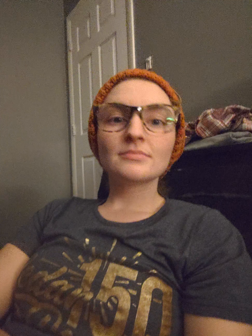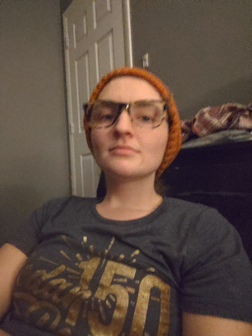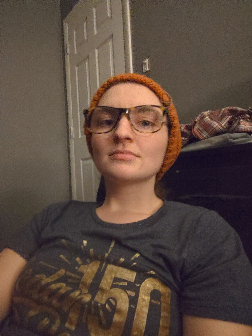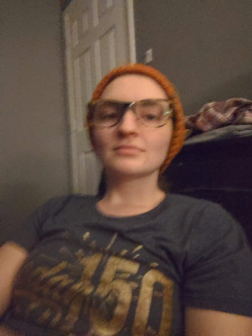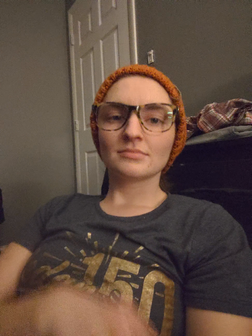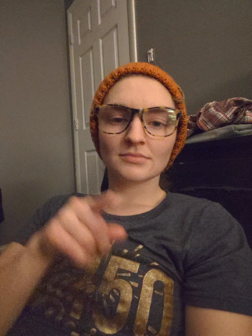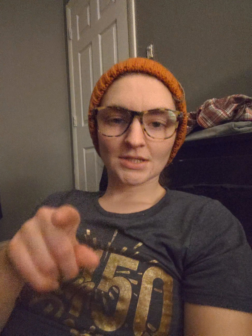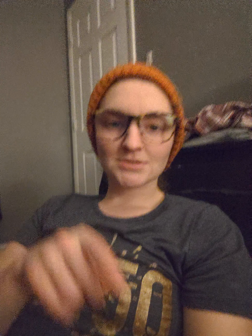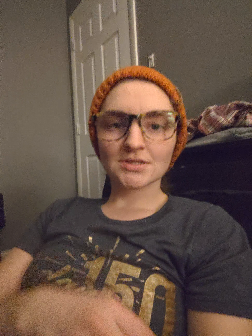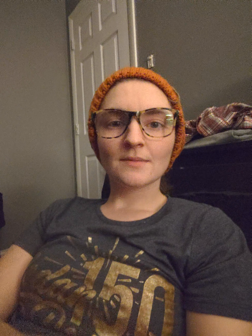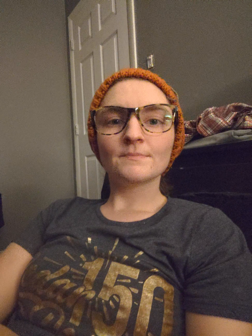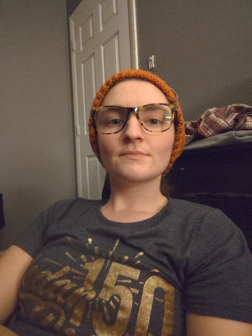there